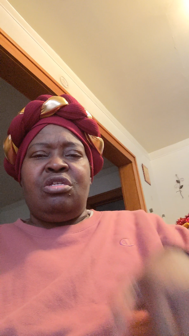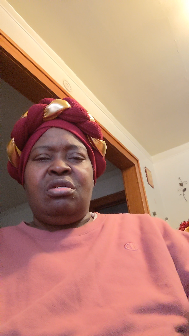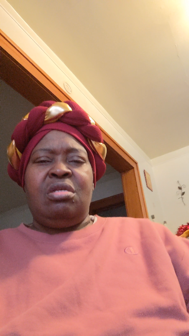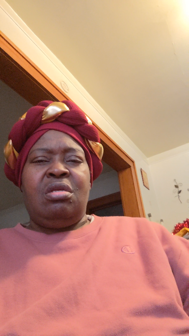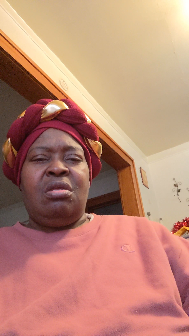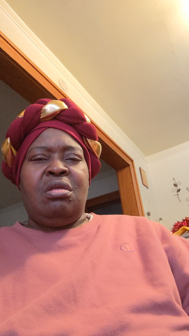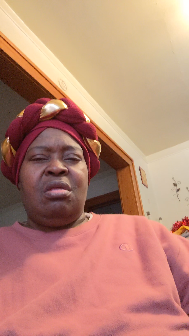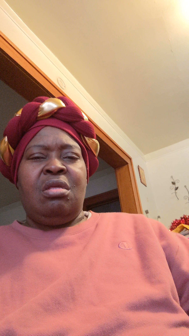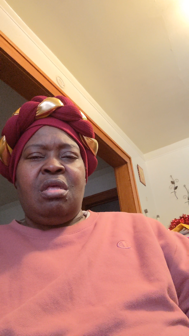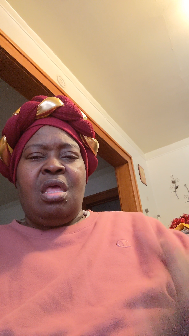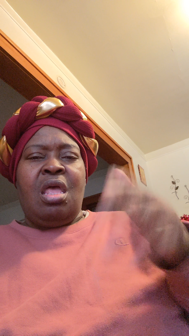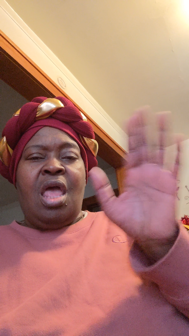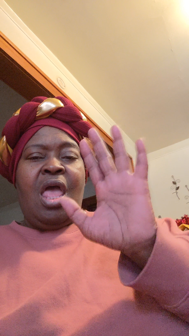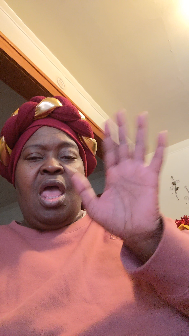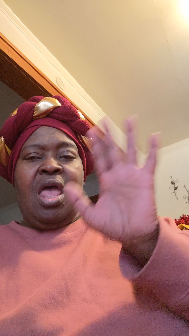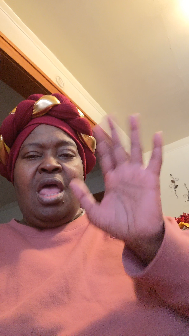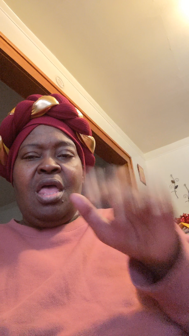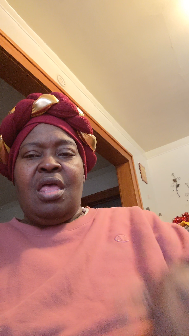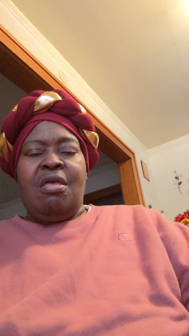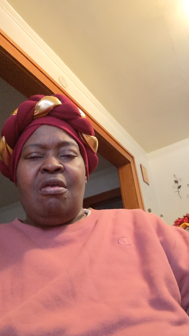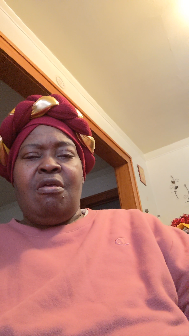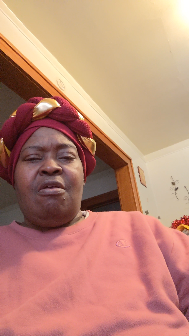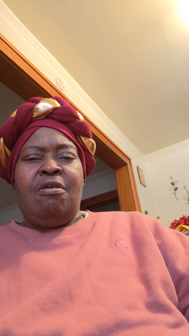hi